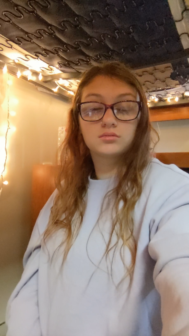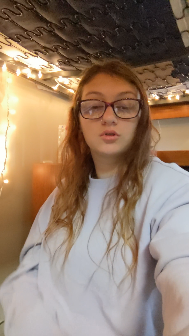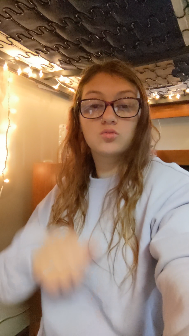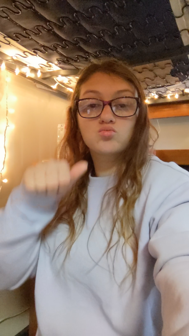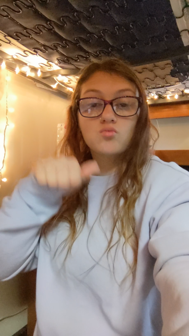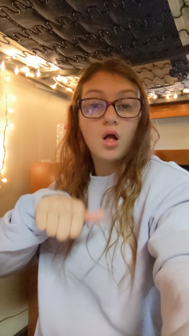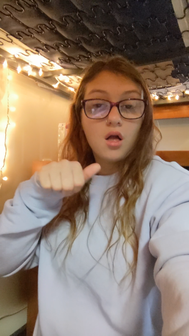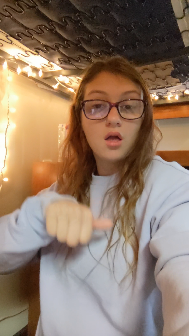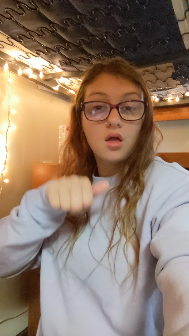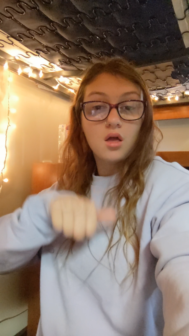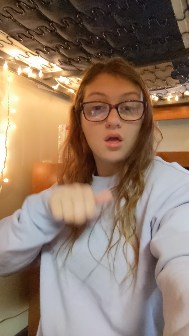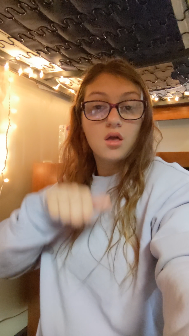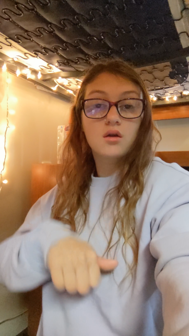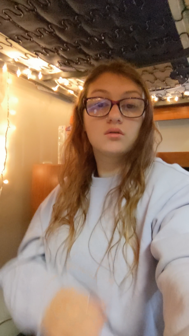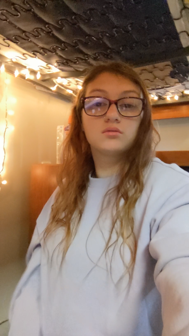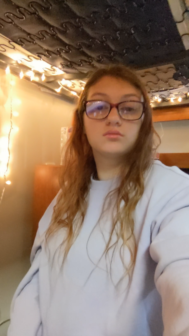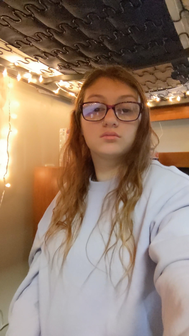rock